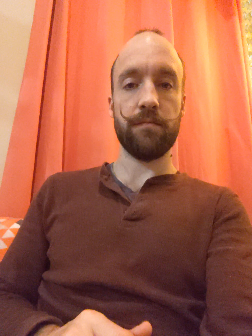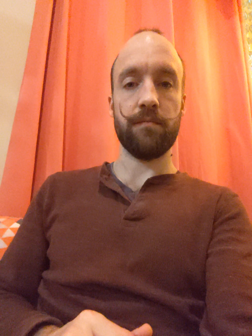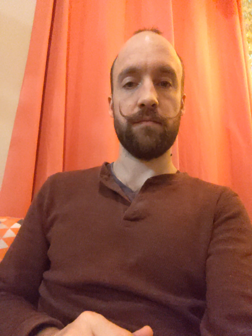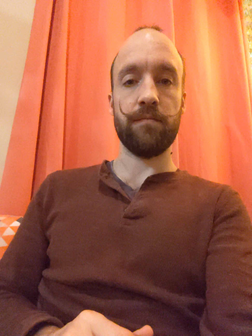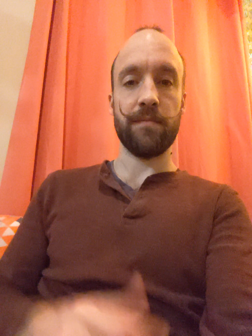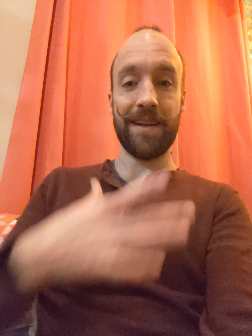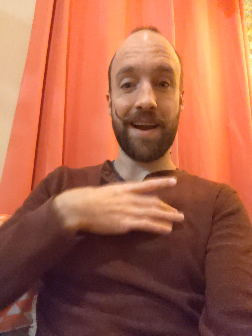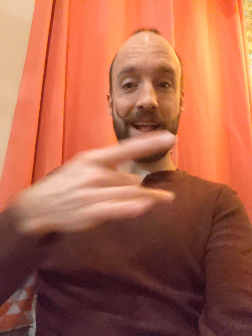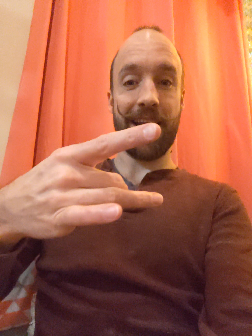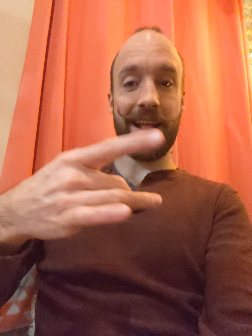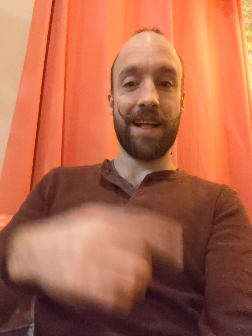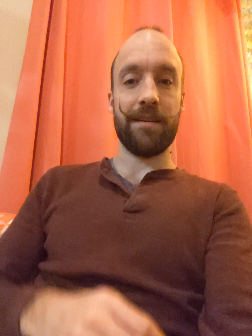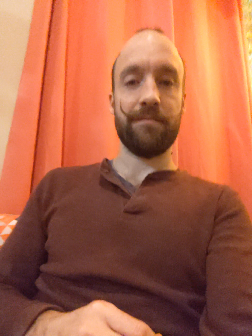like